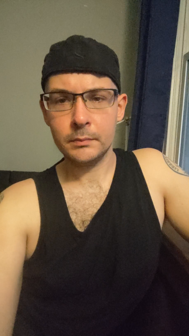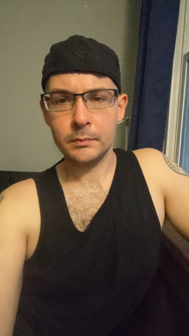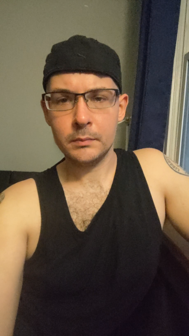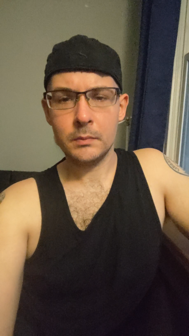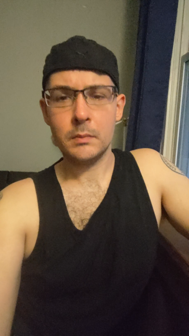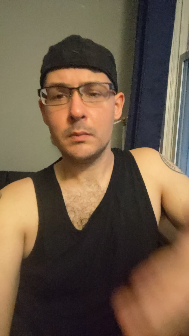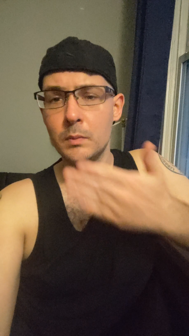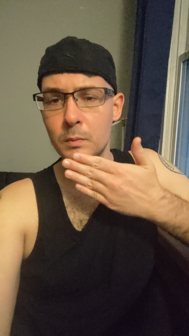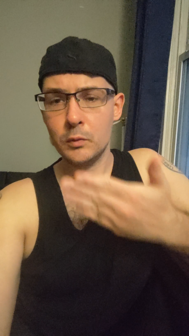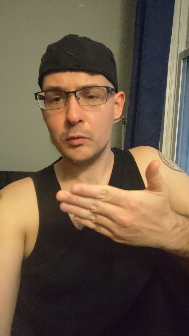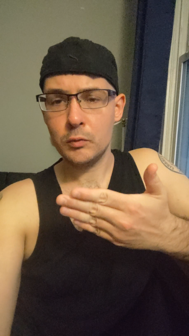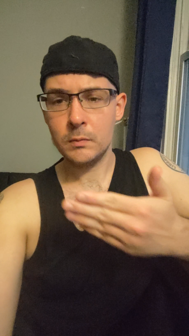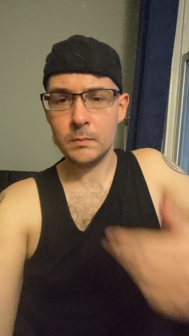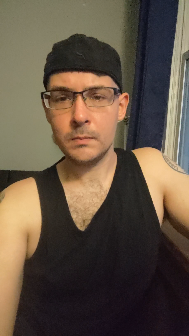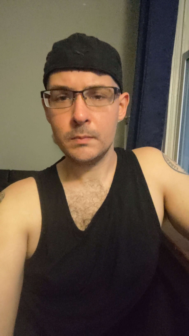good